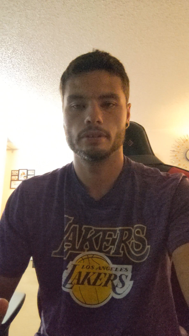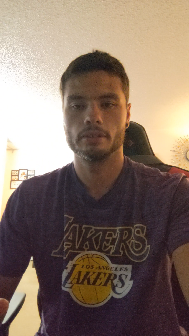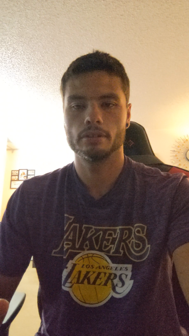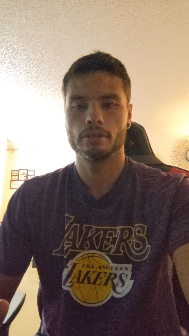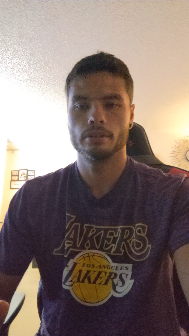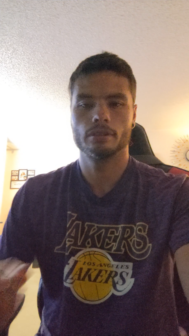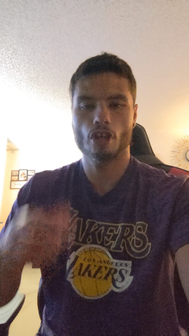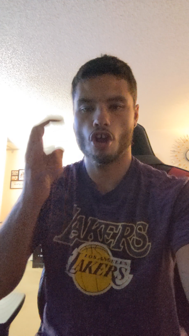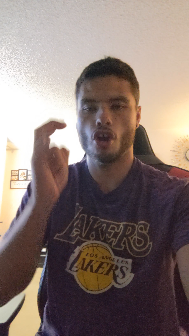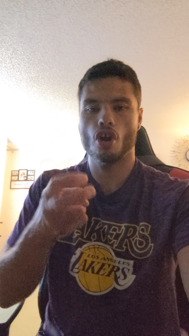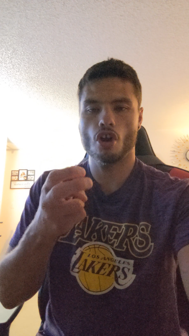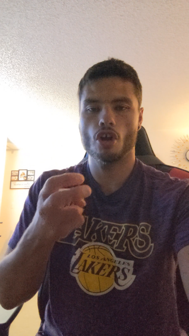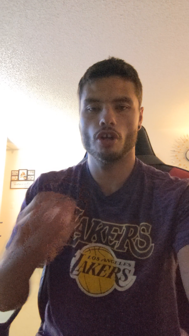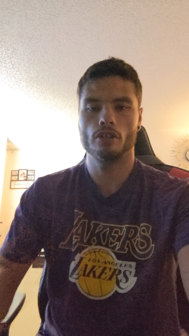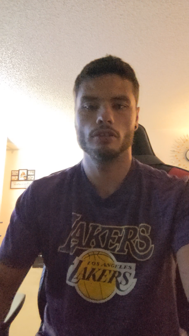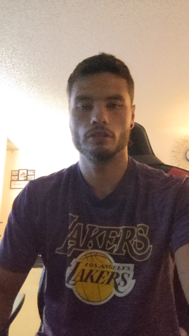hard